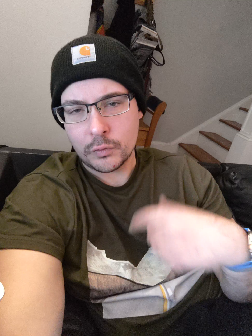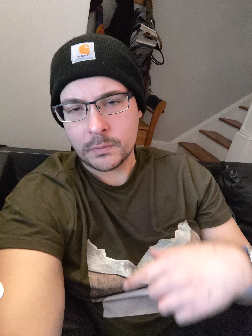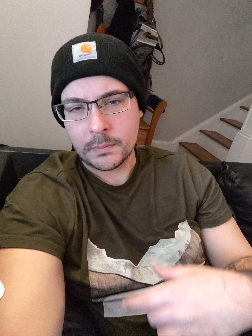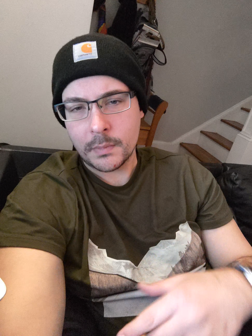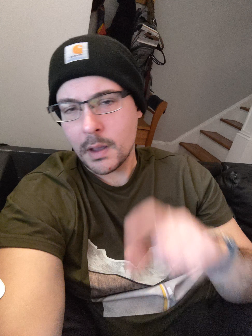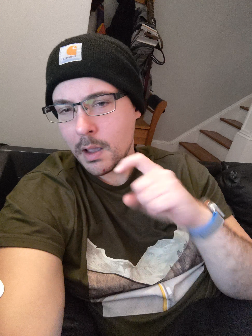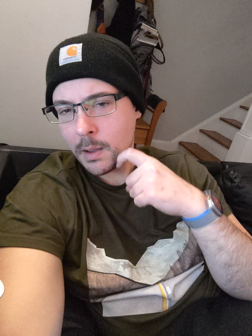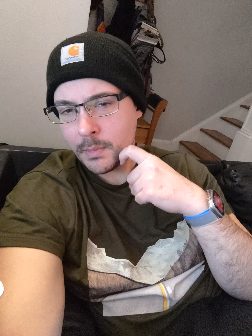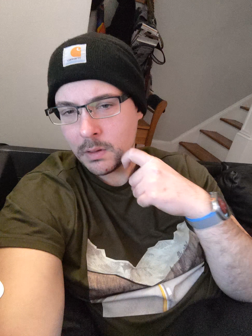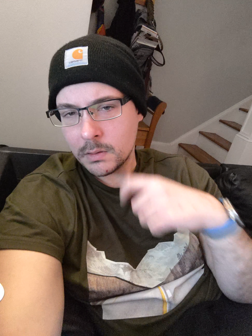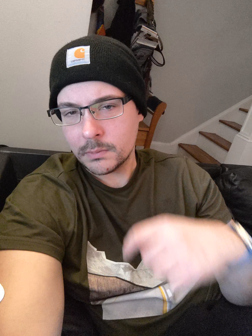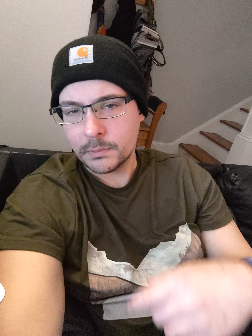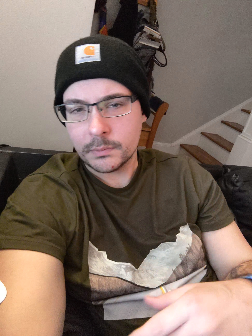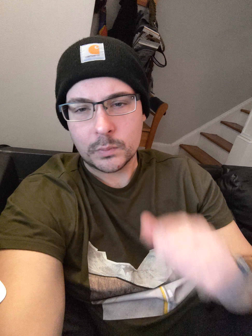apple